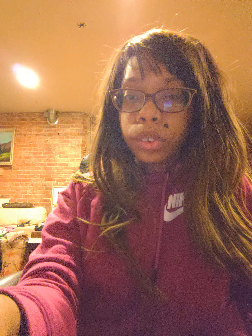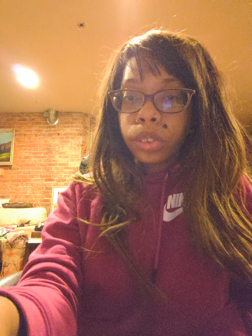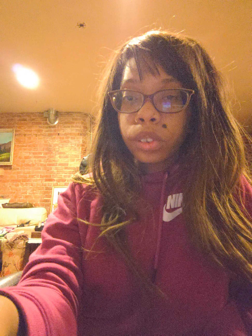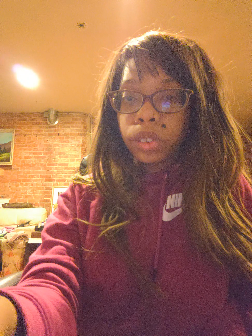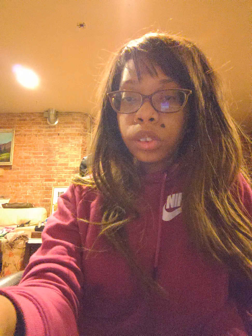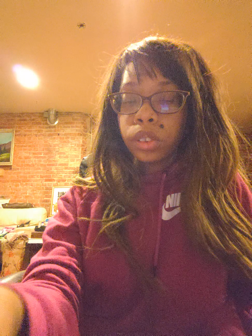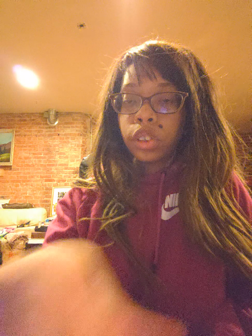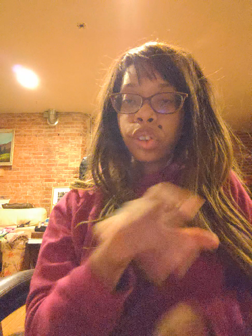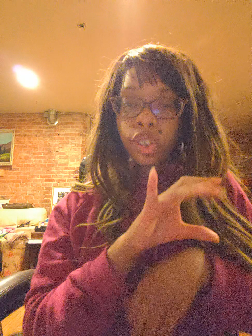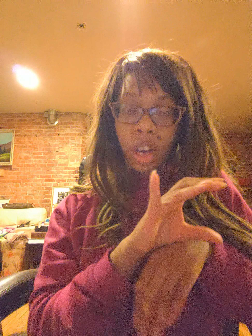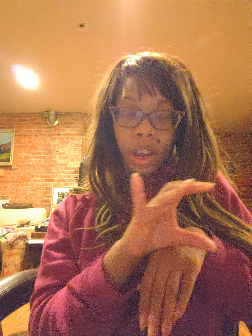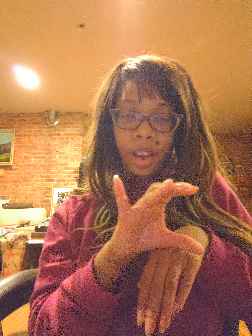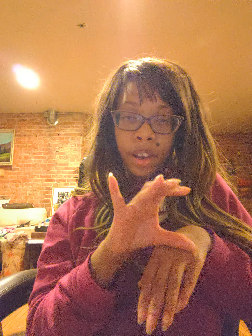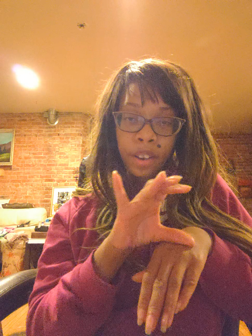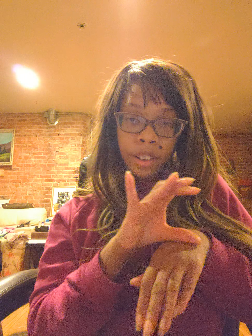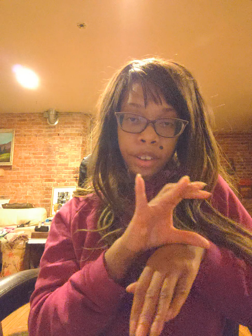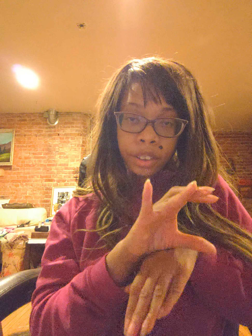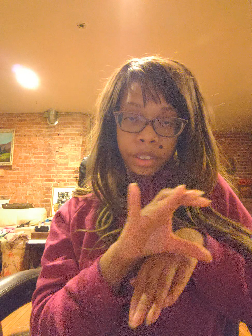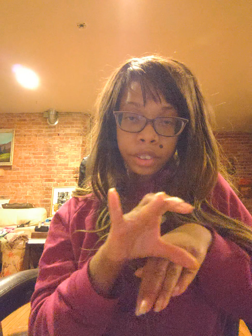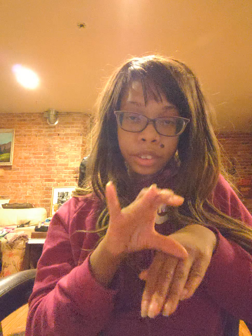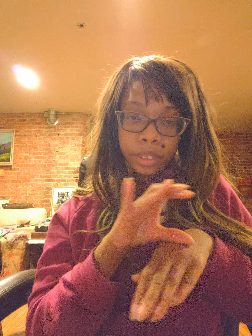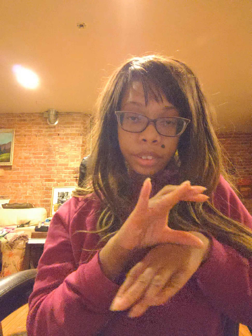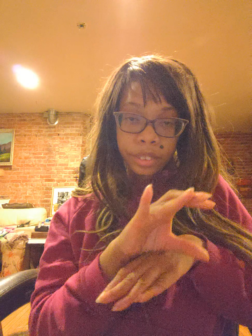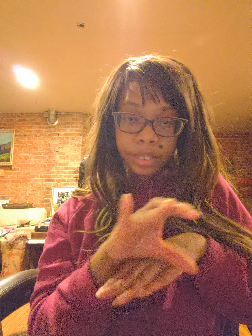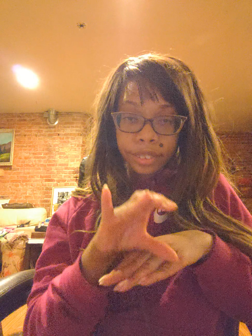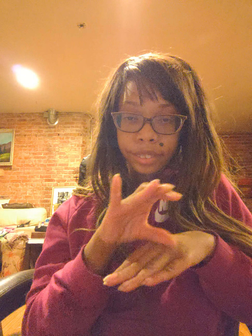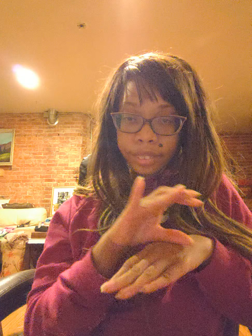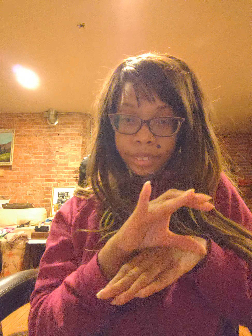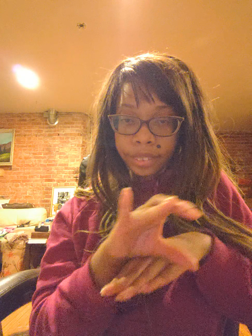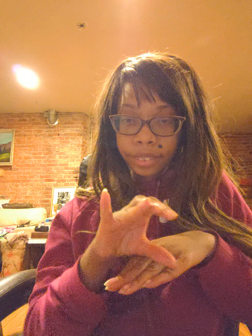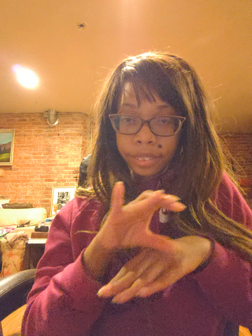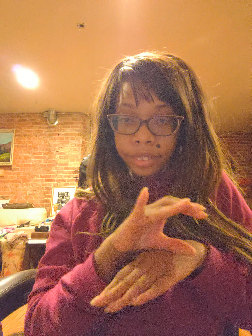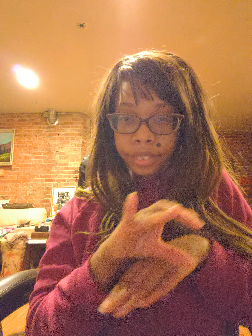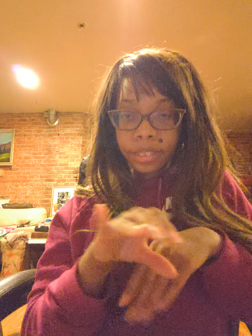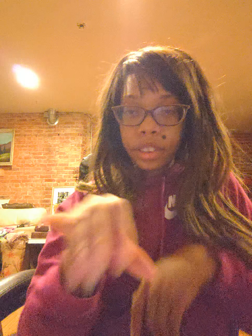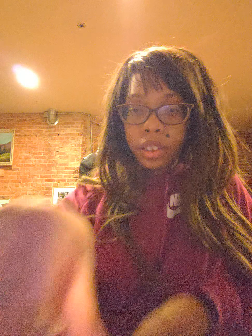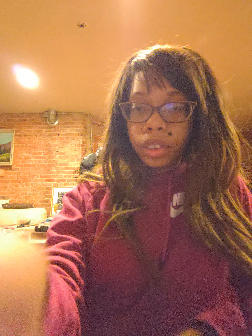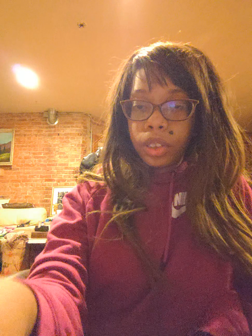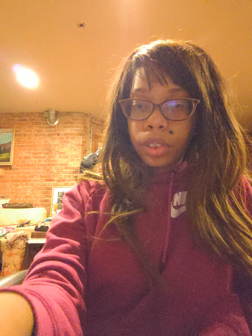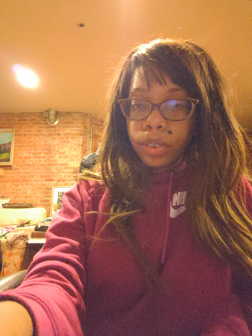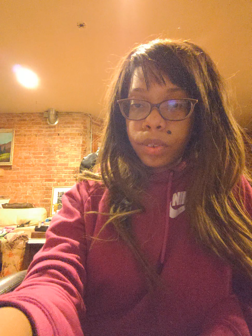chocolate